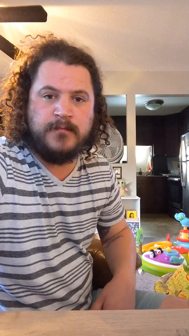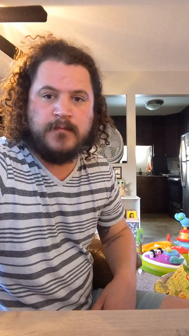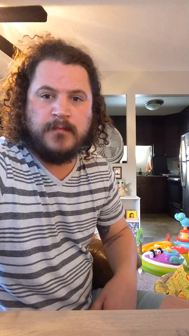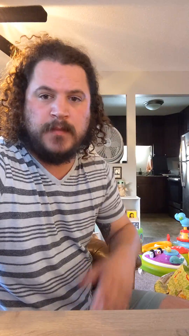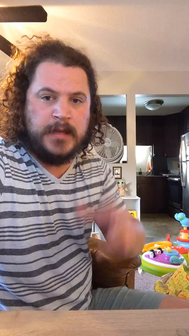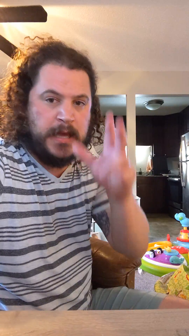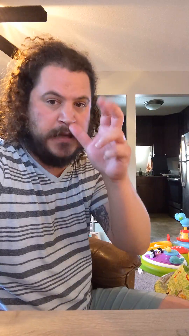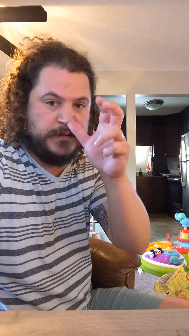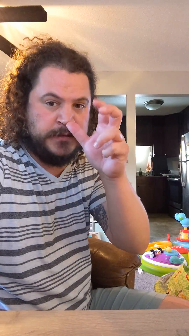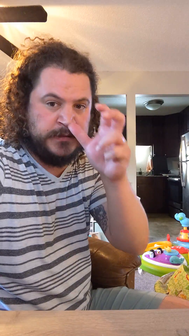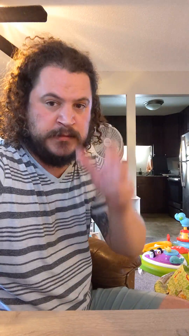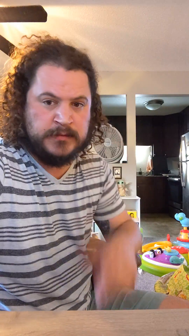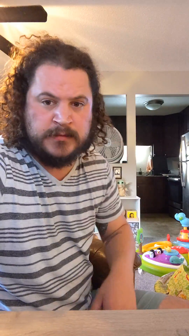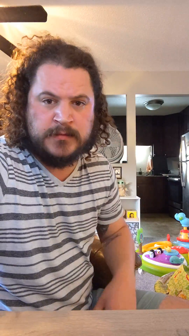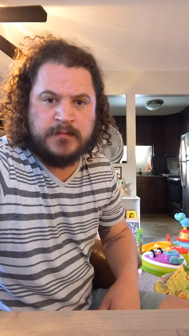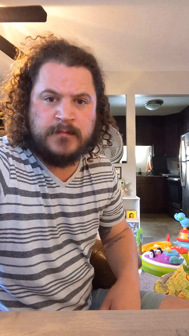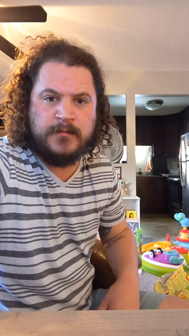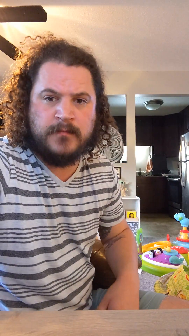ant